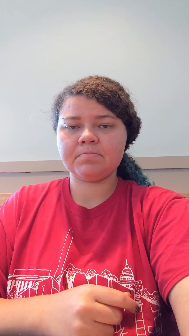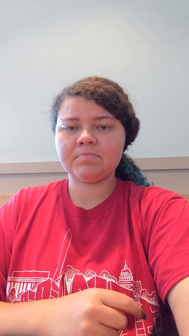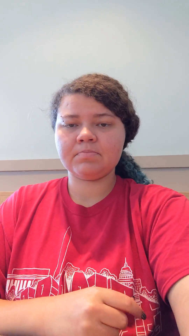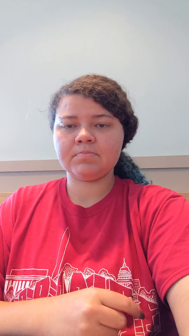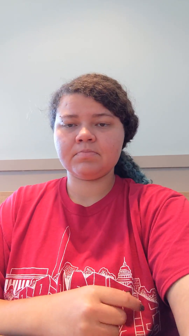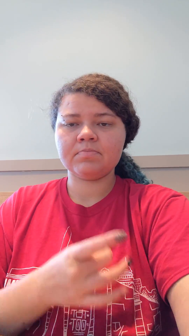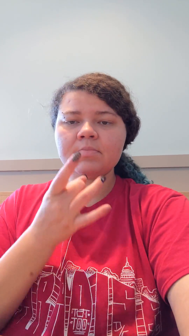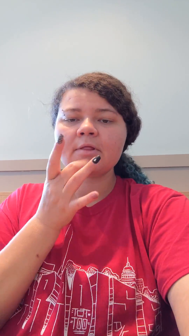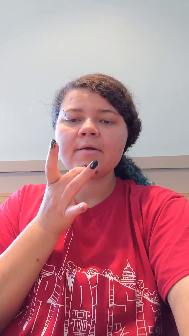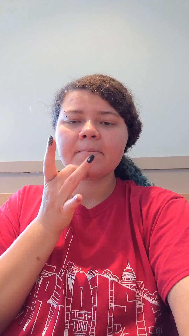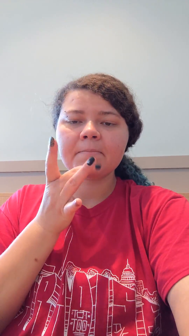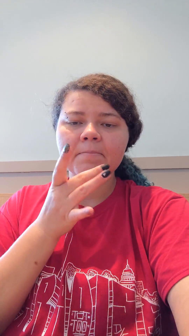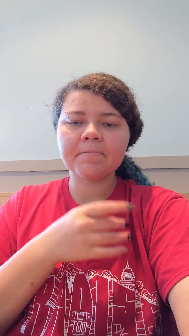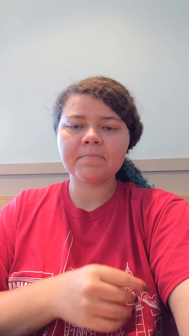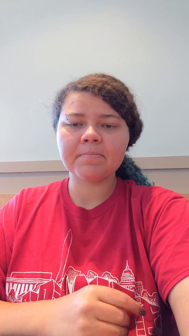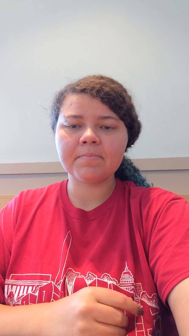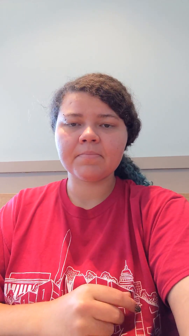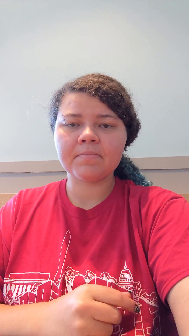light bulb